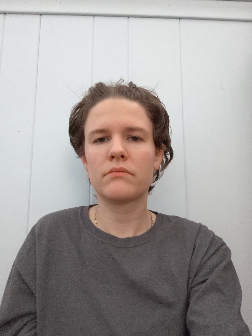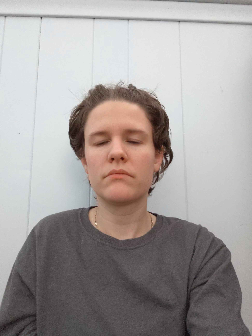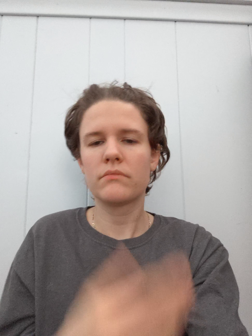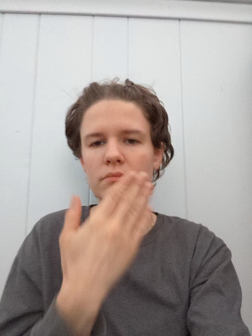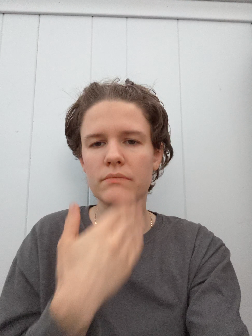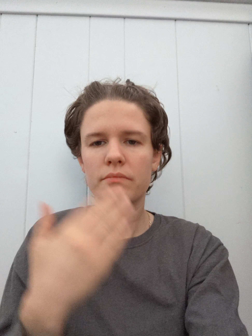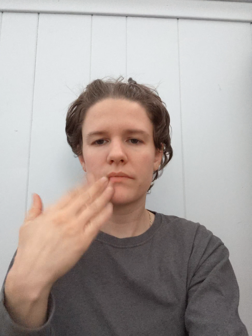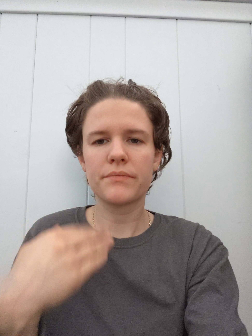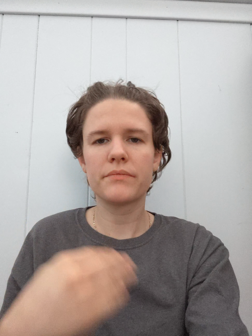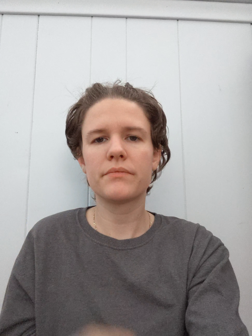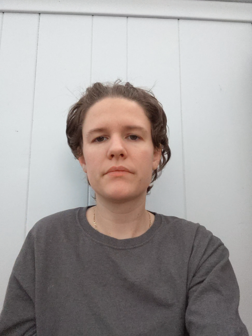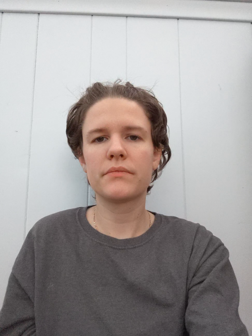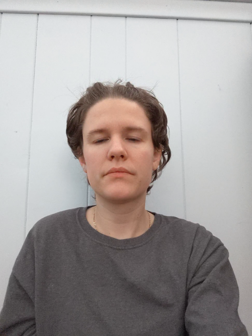napkin